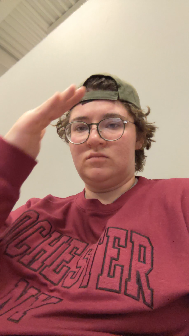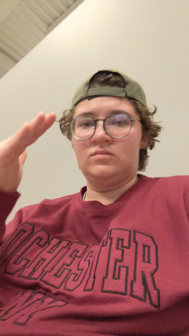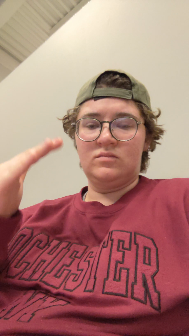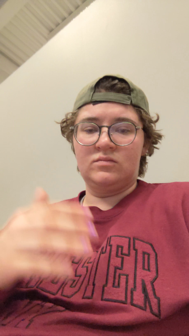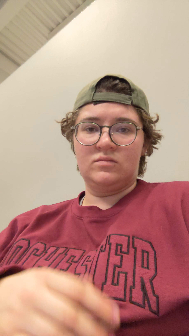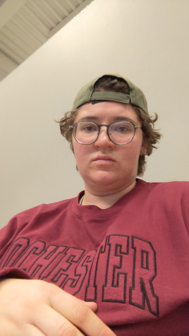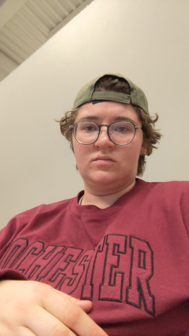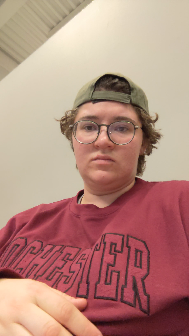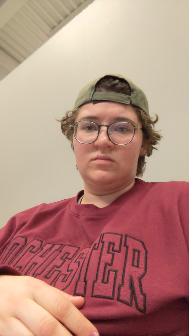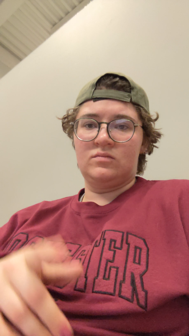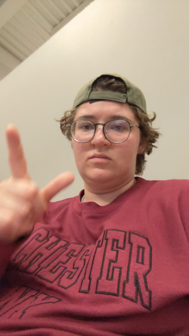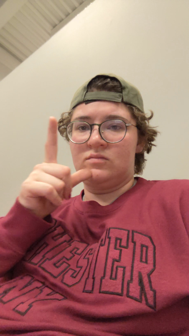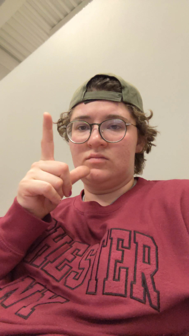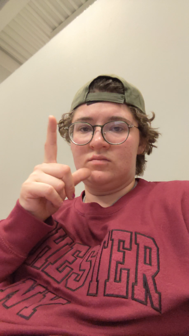lunch